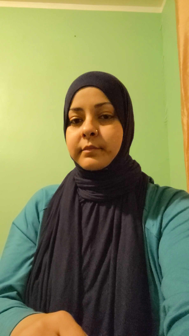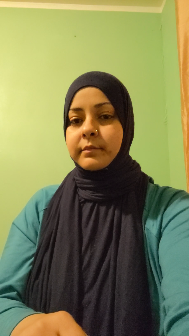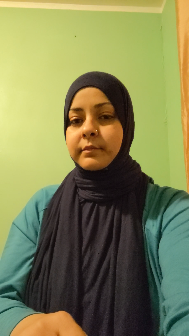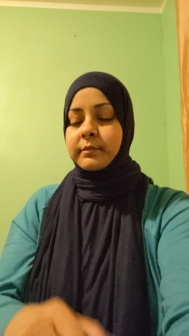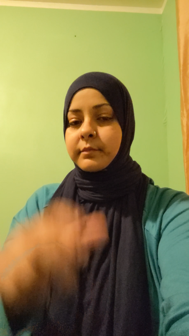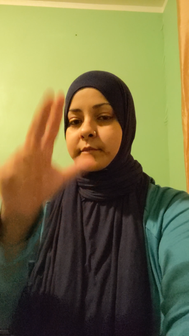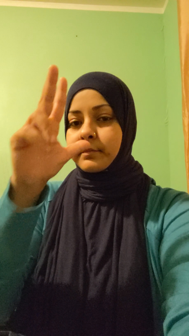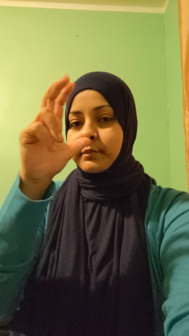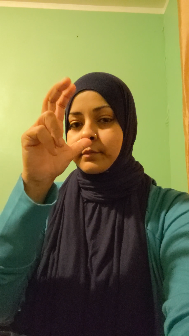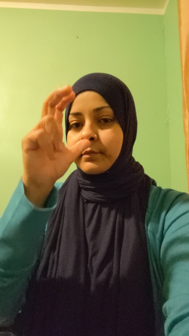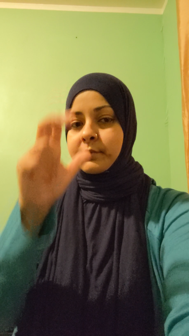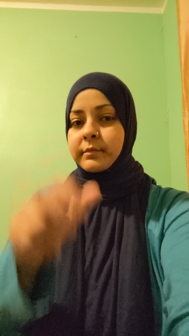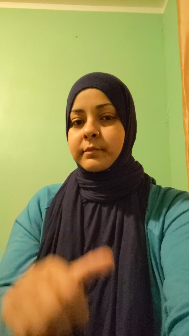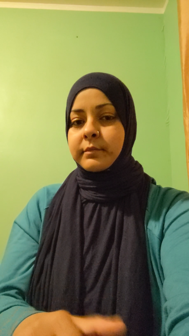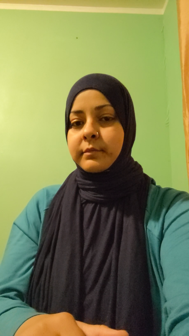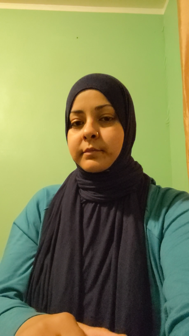ant